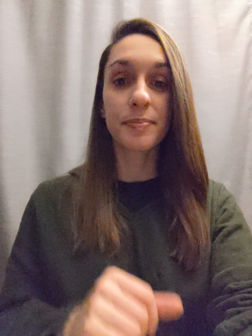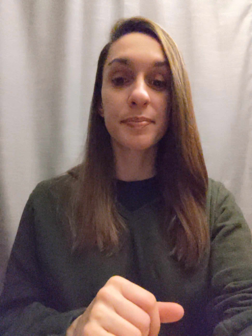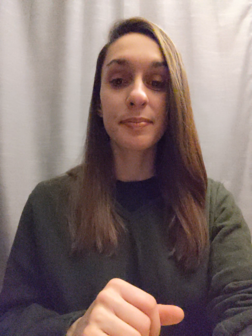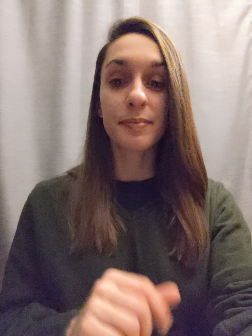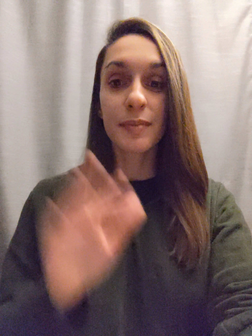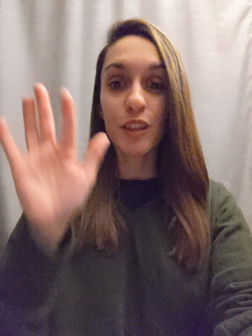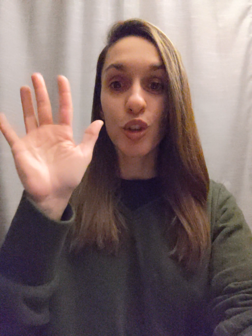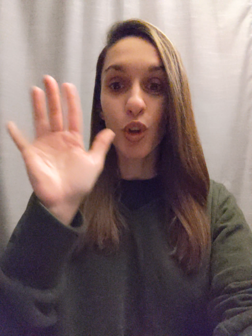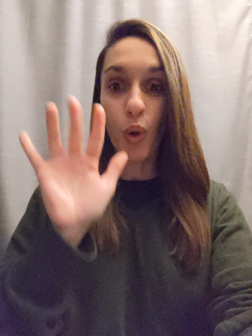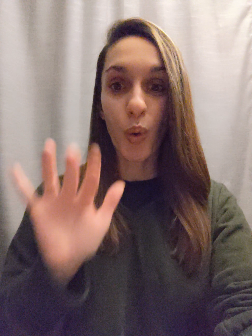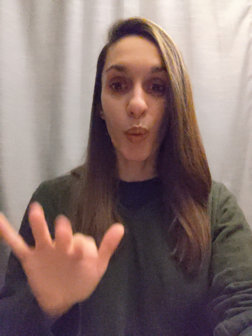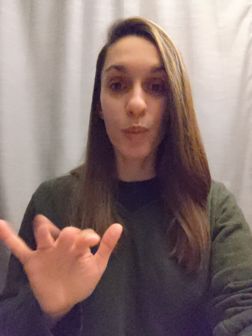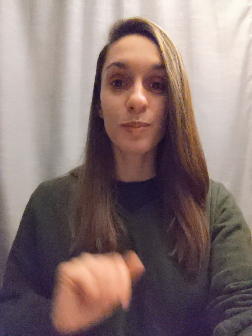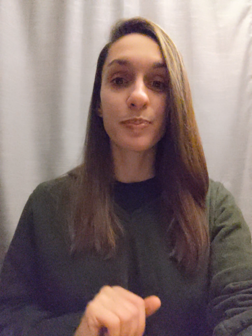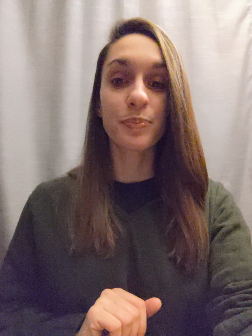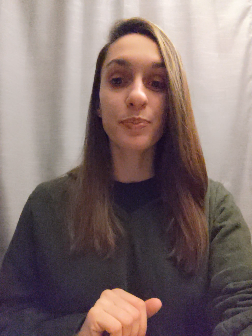snow